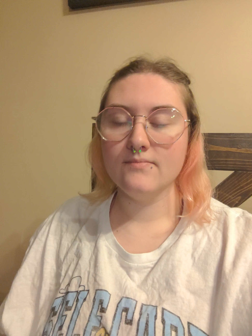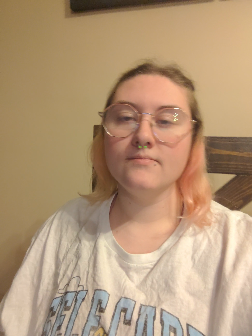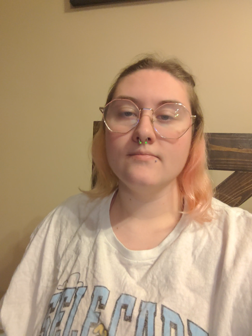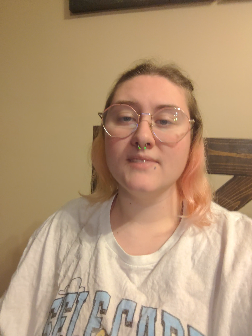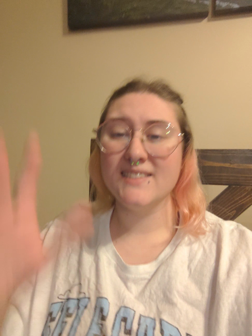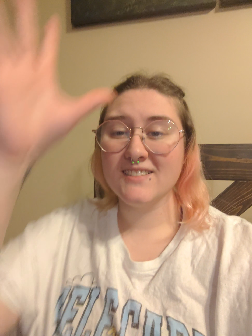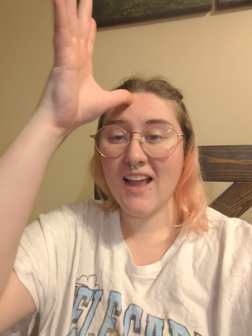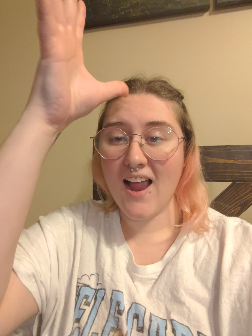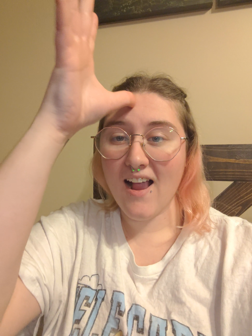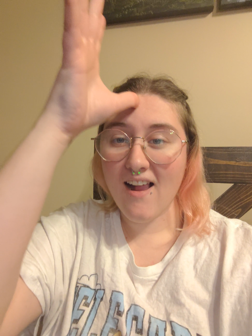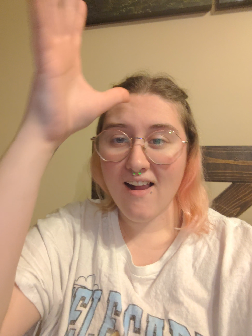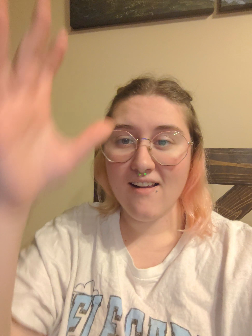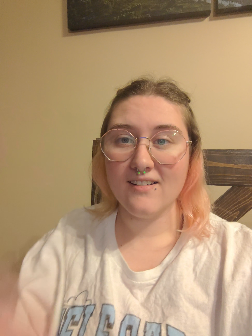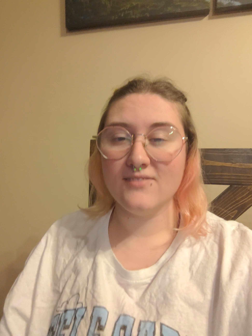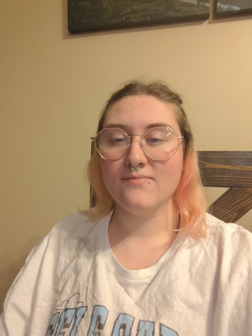dad